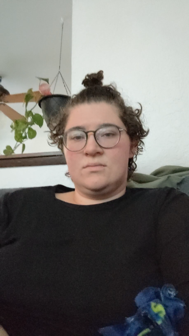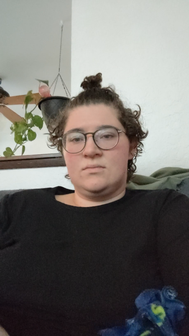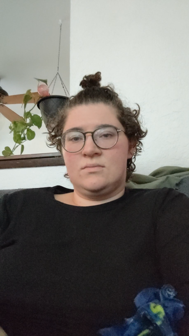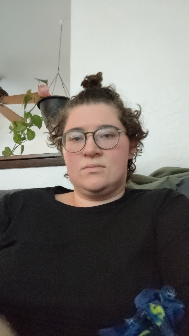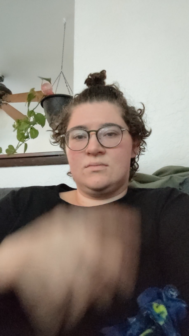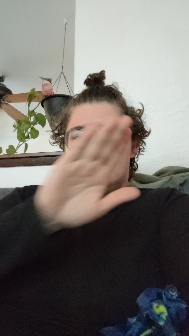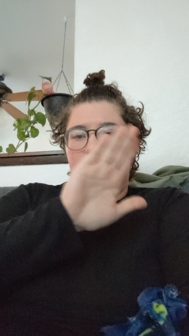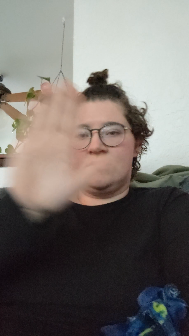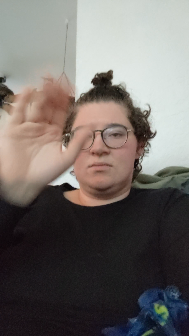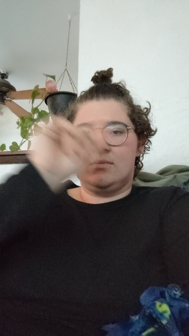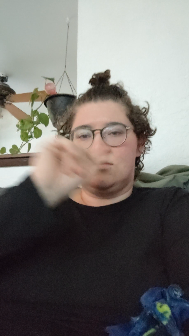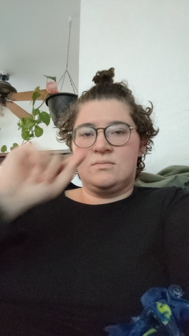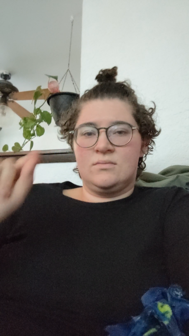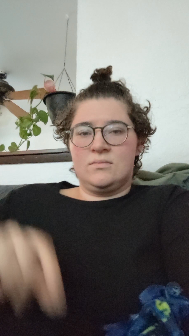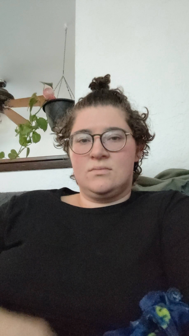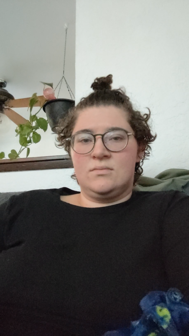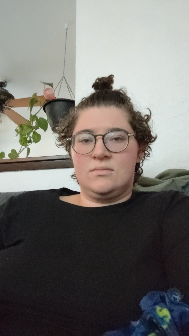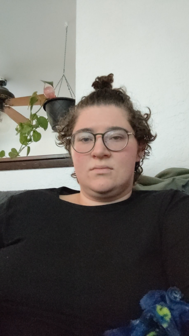chalk